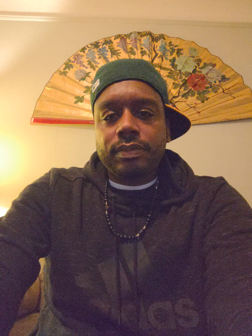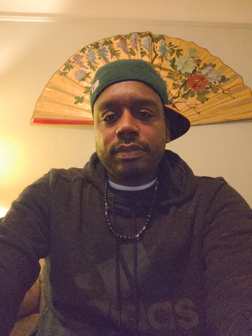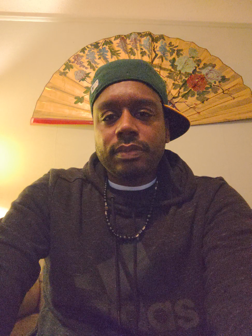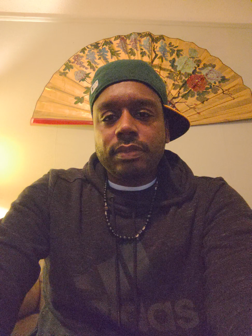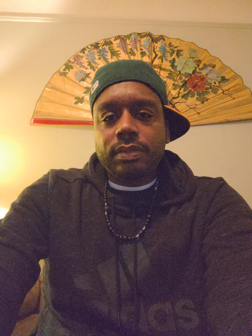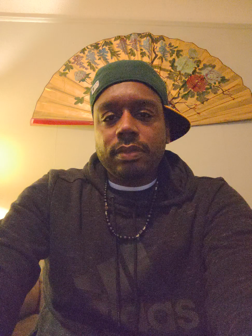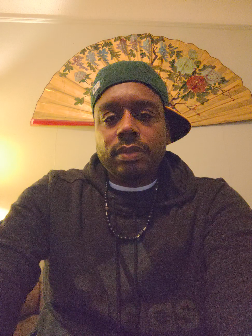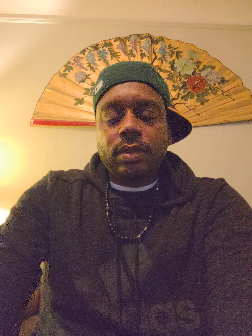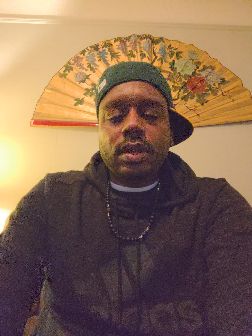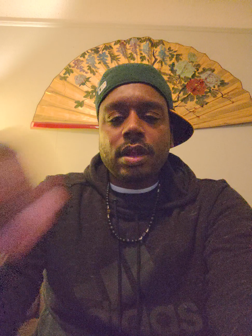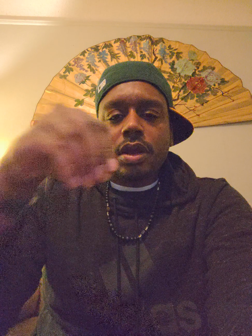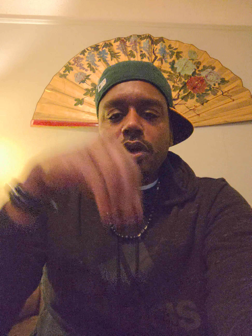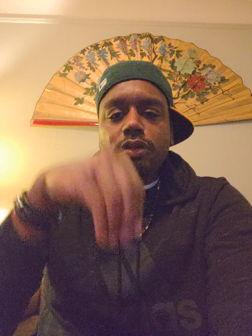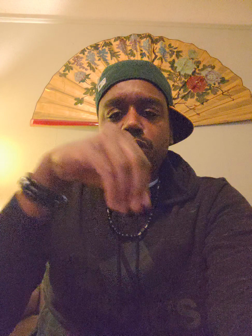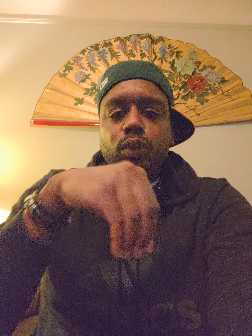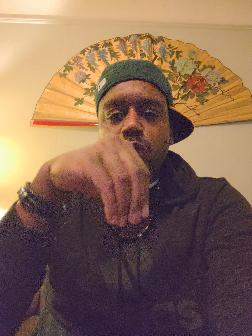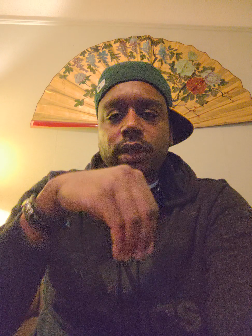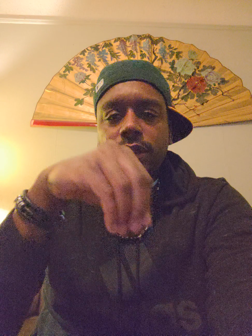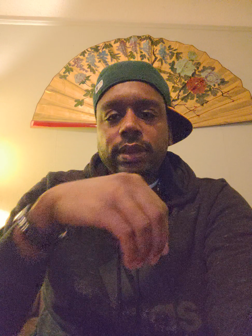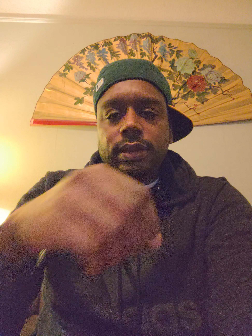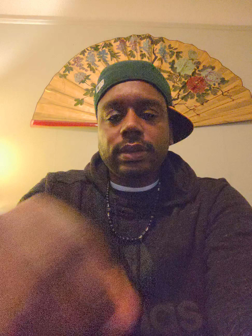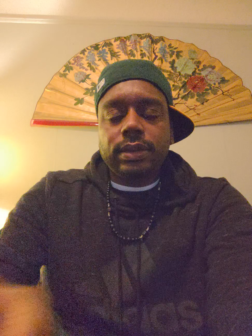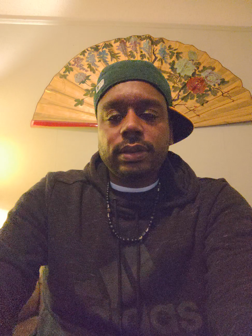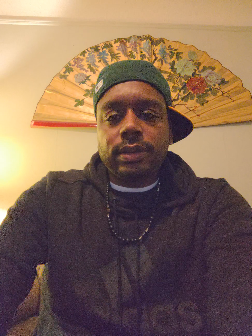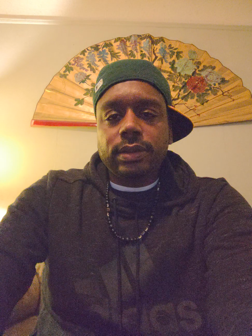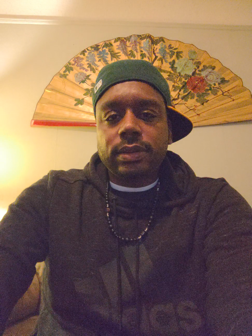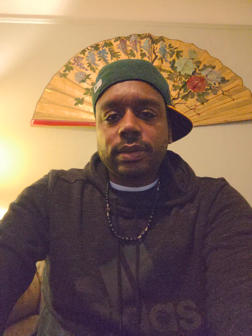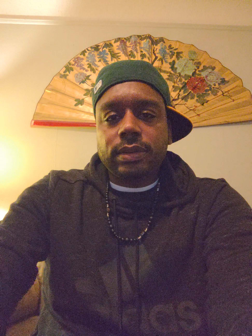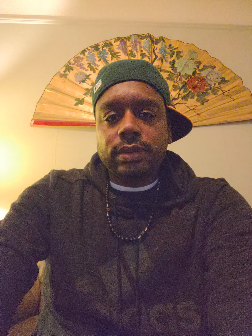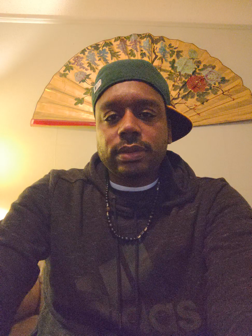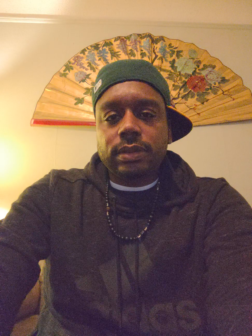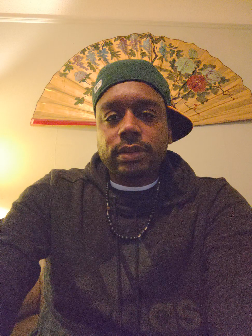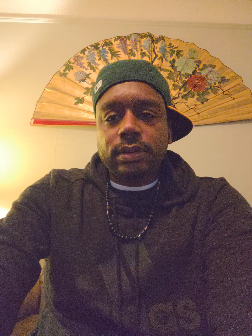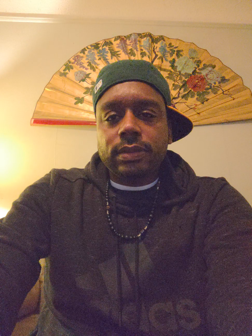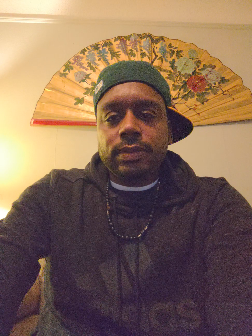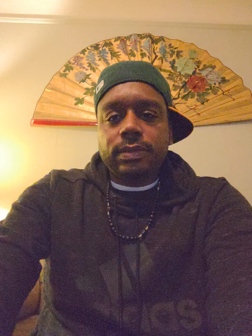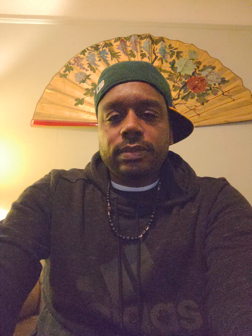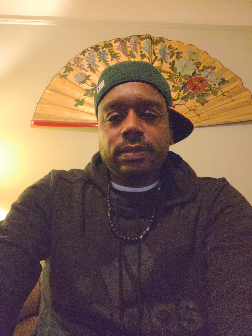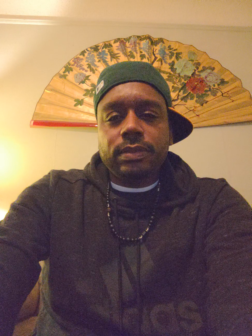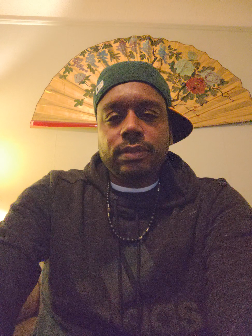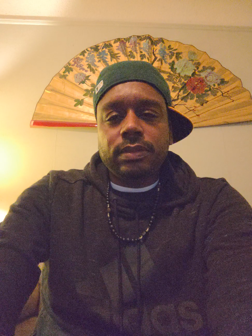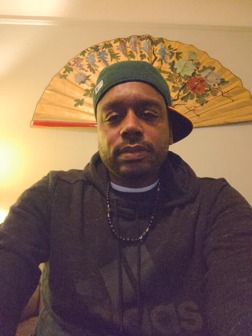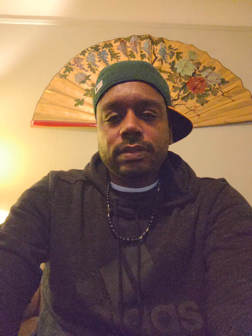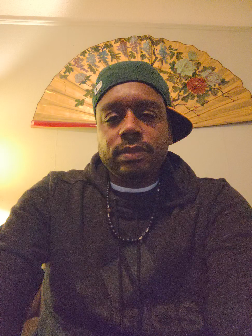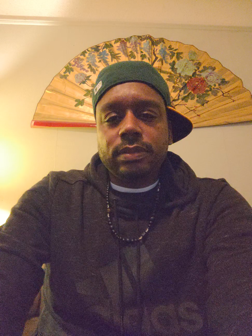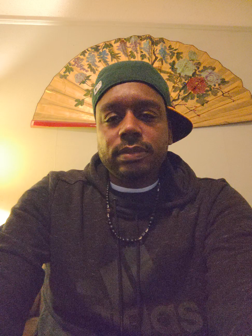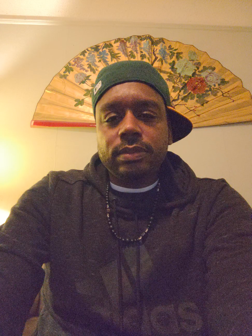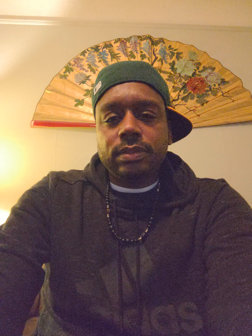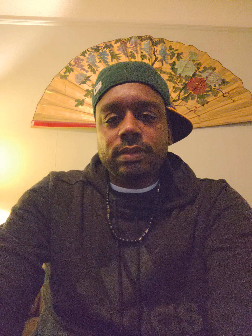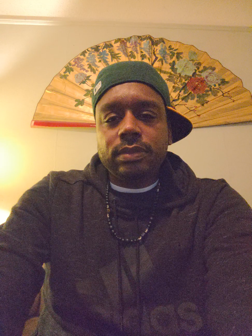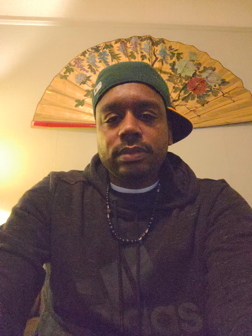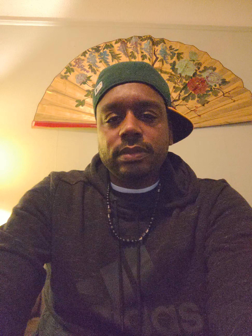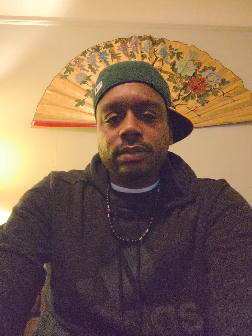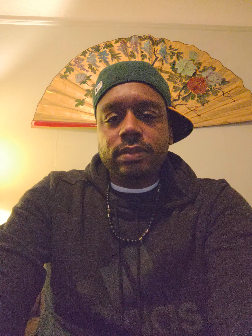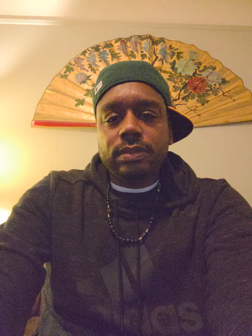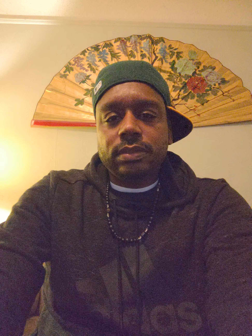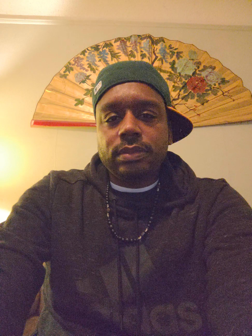into